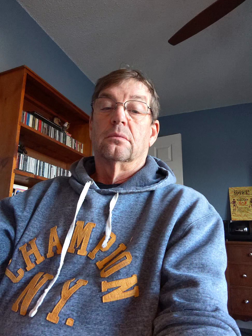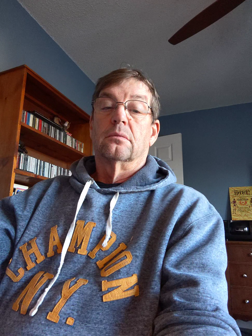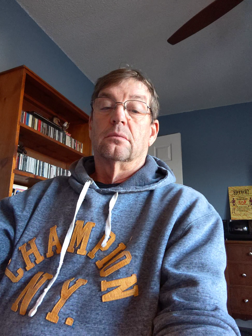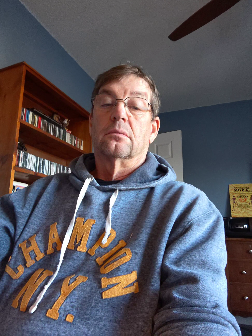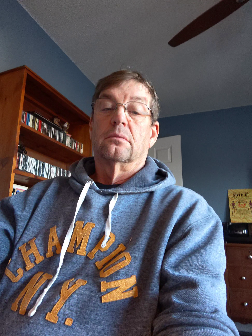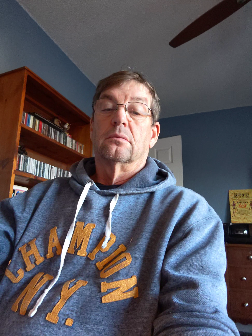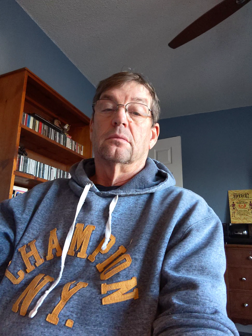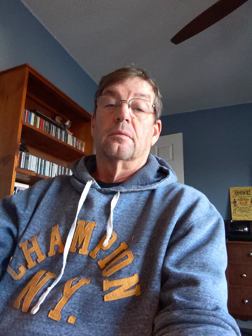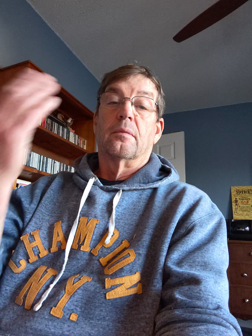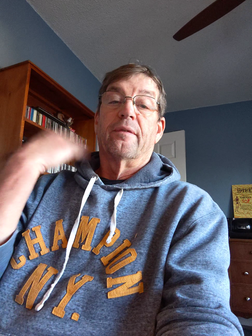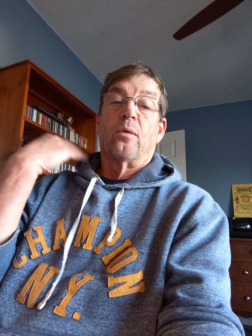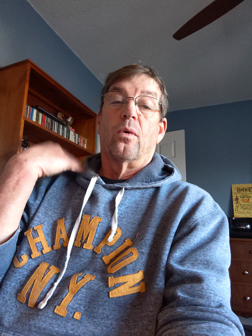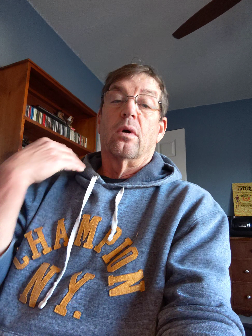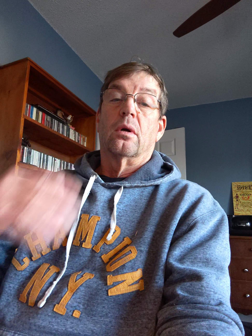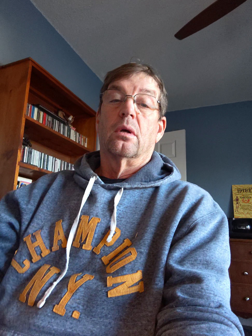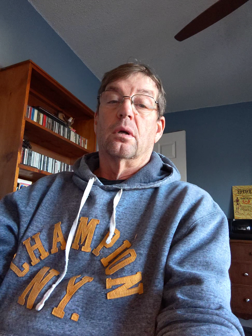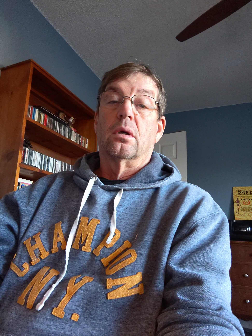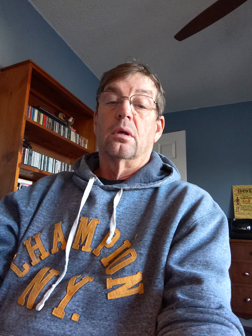before